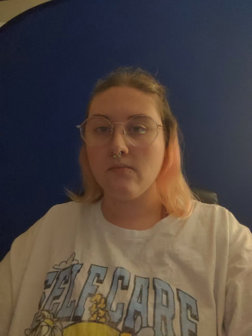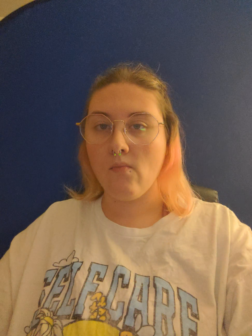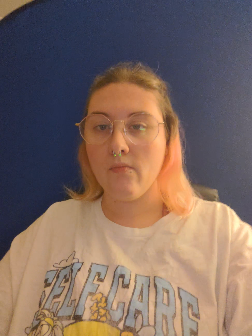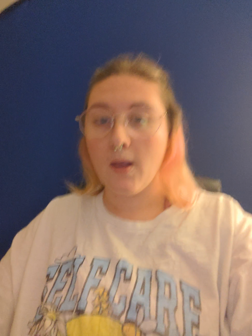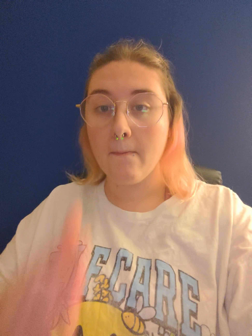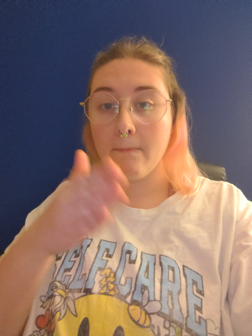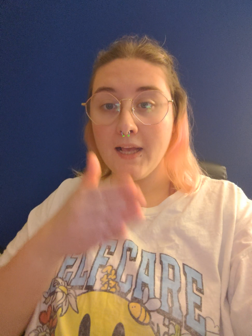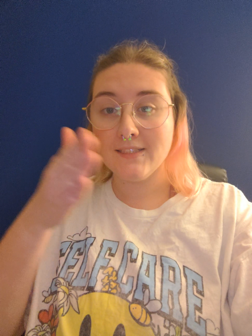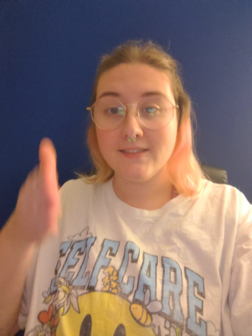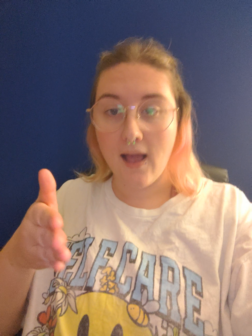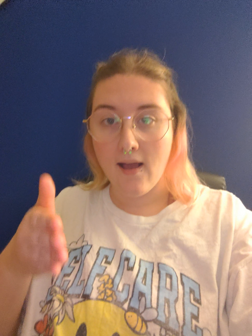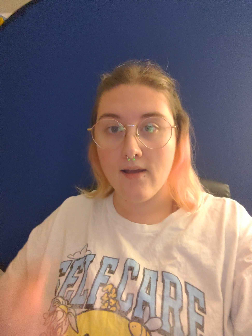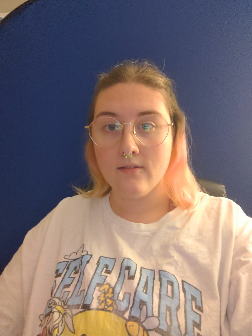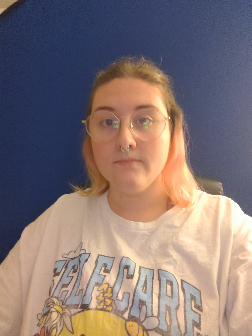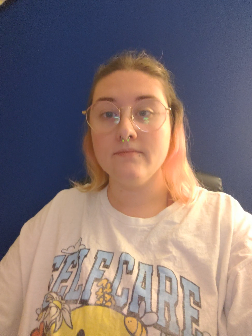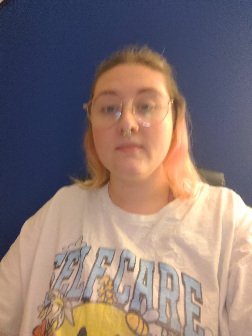beside